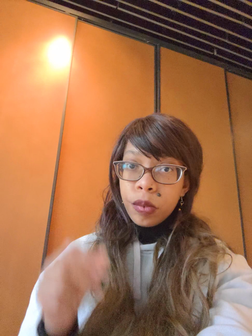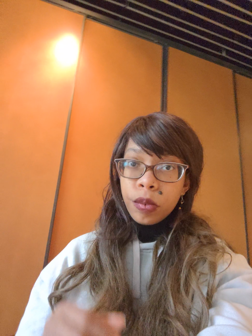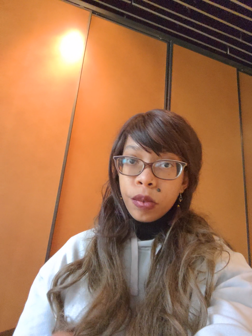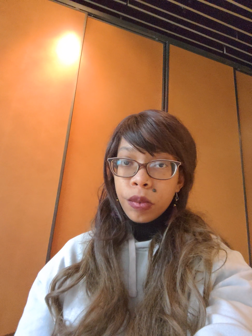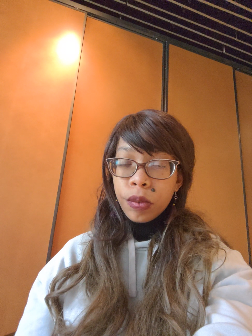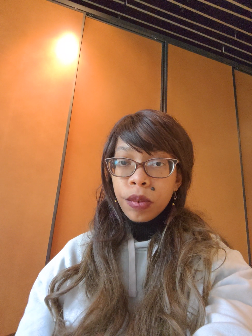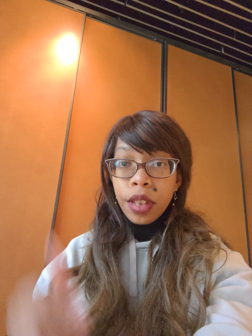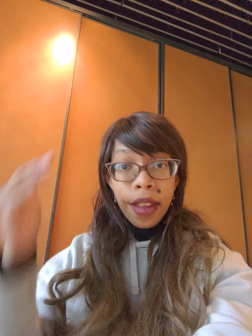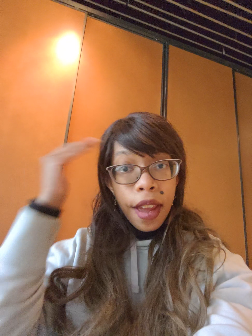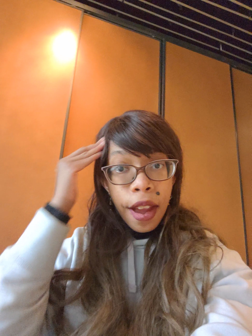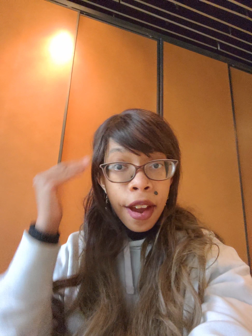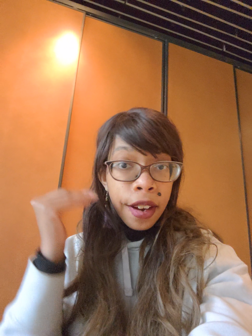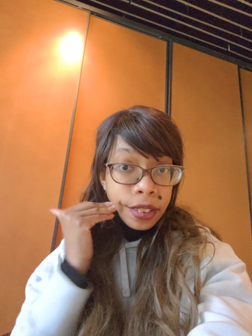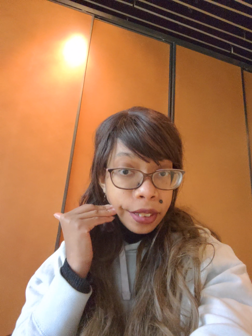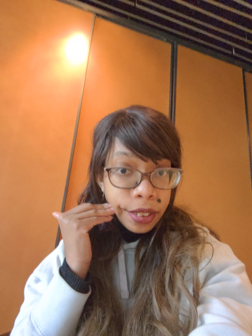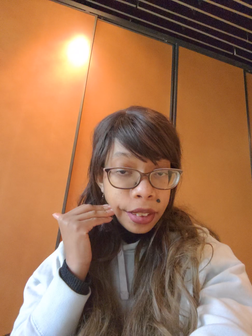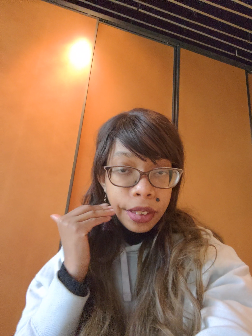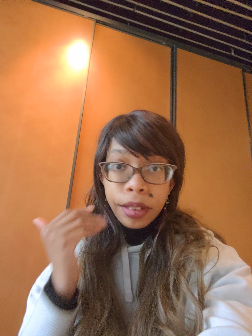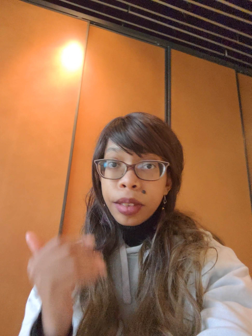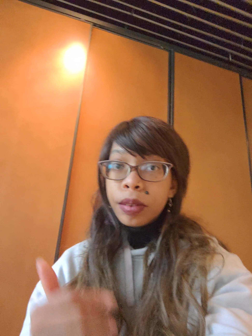head